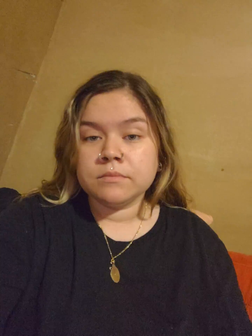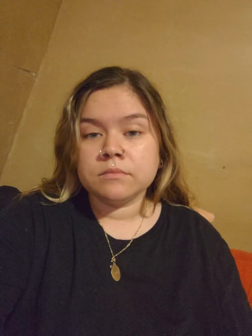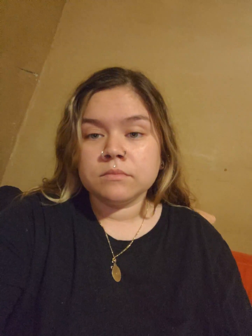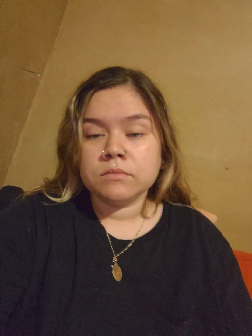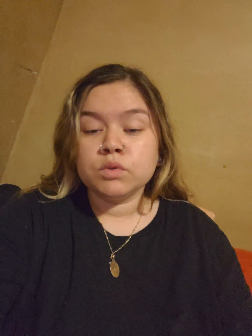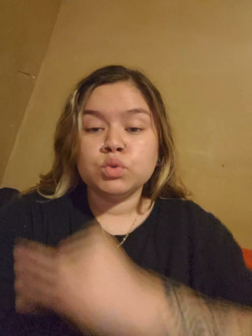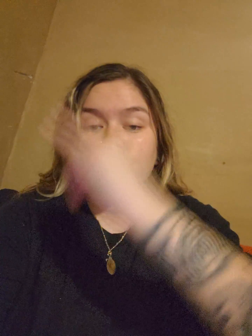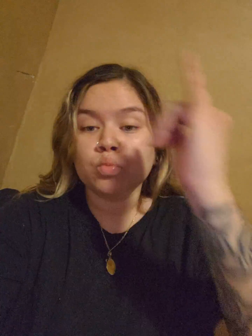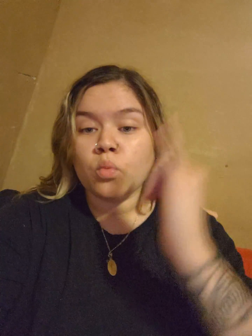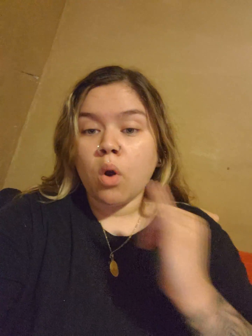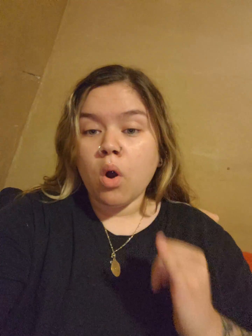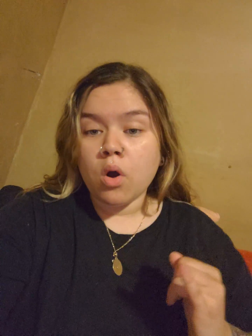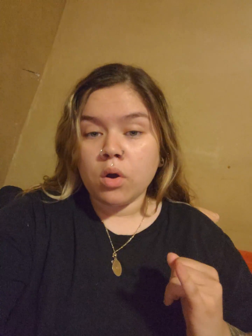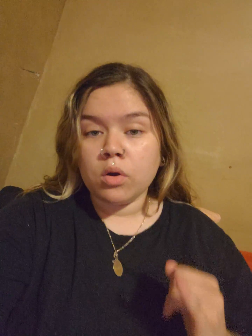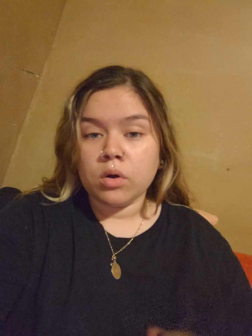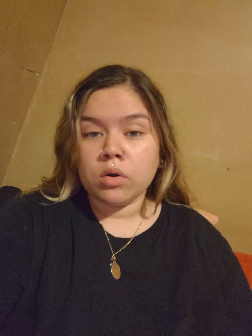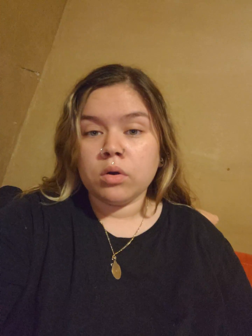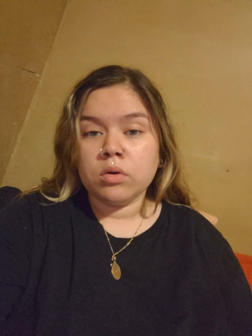draw